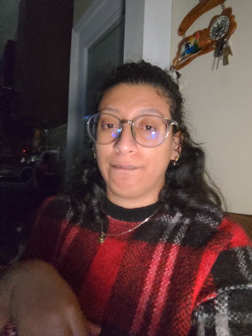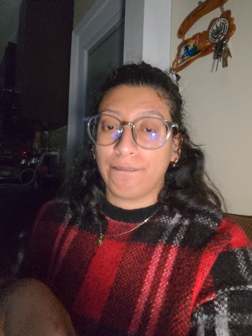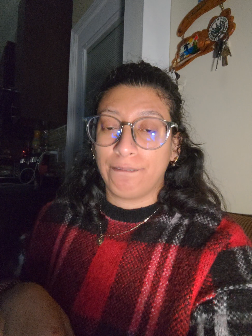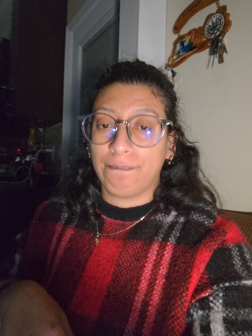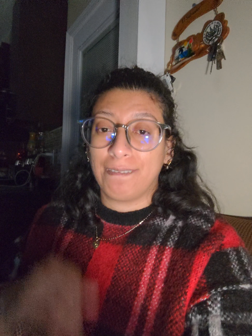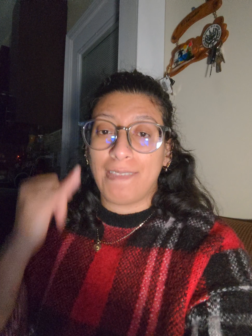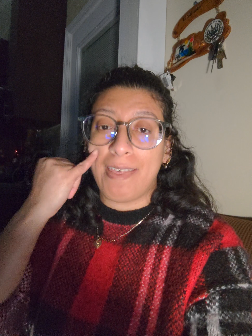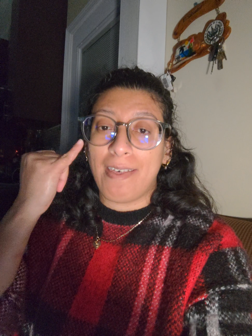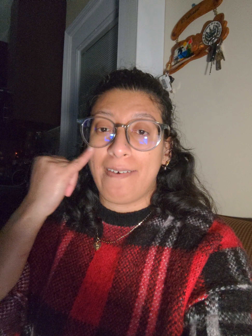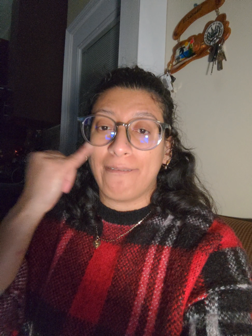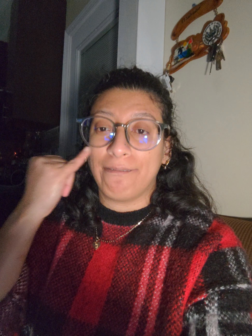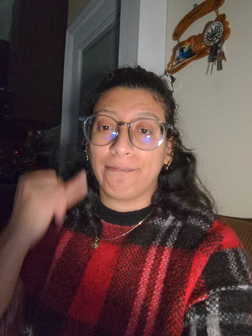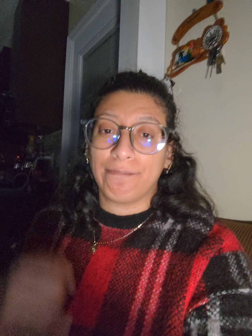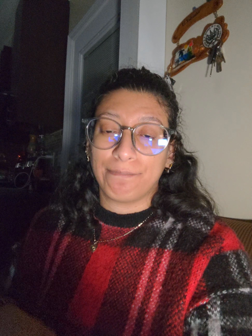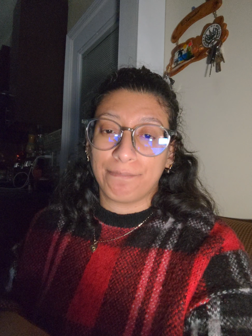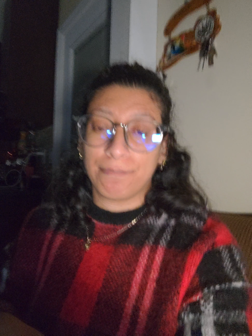if